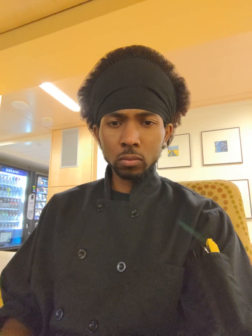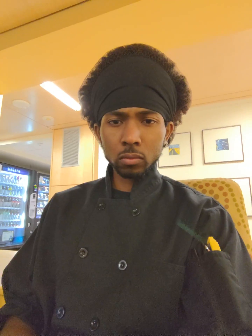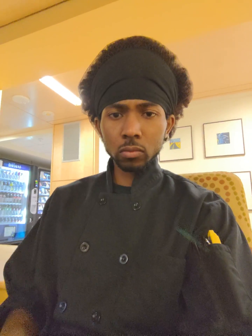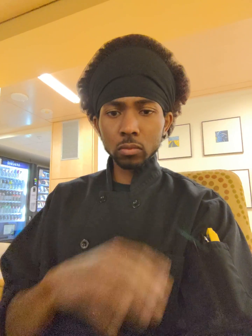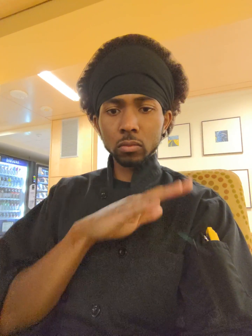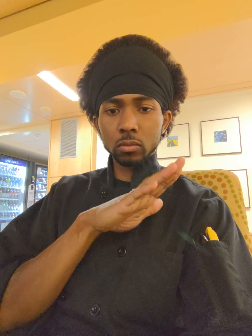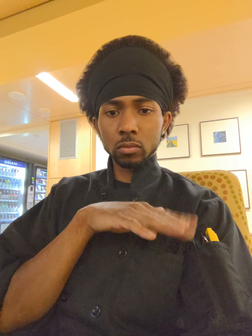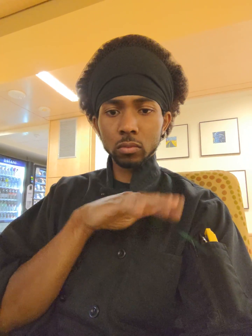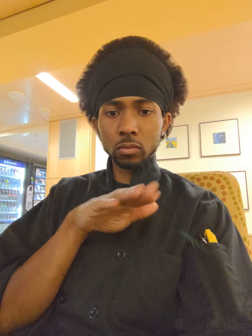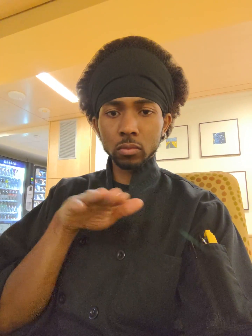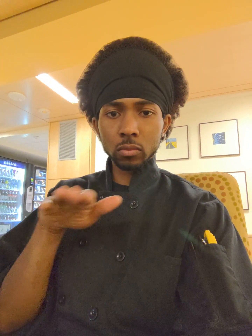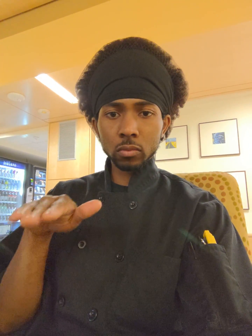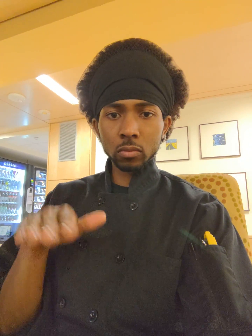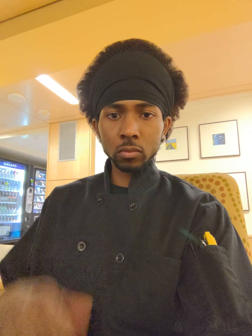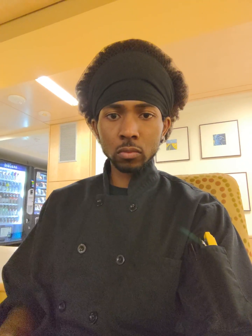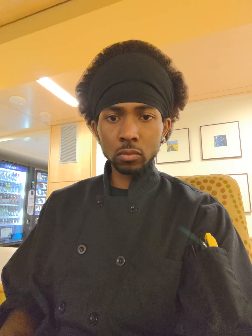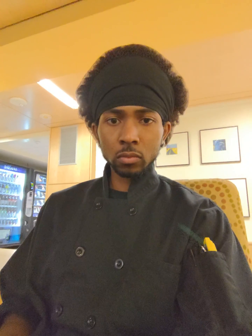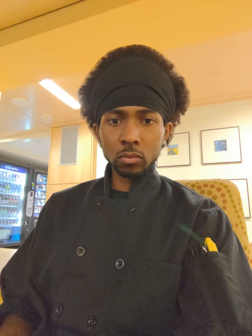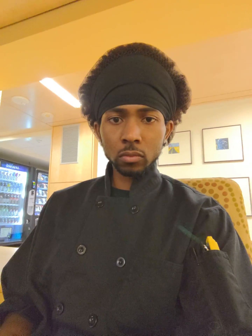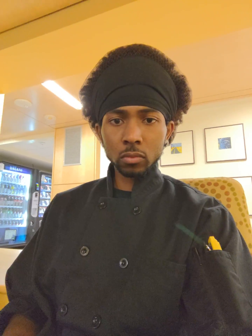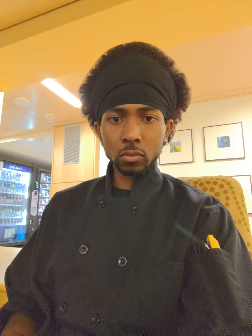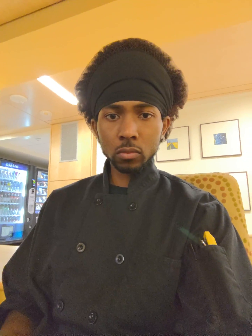children